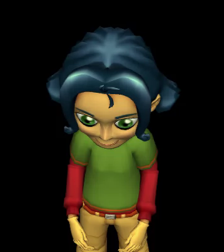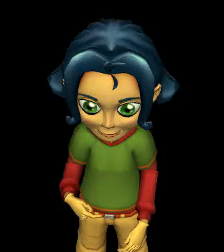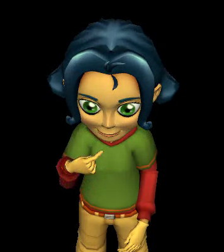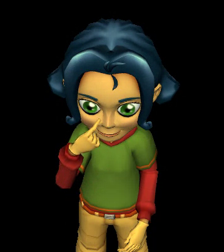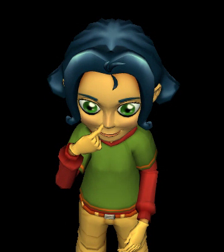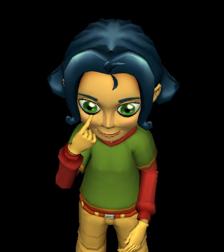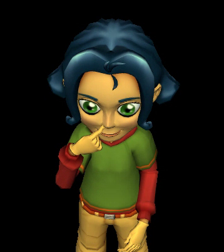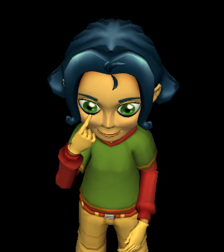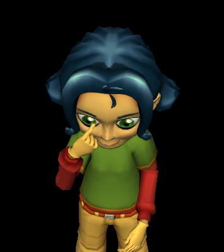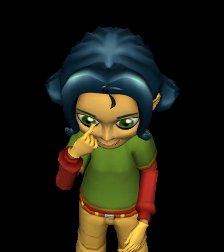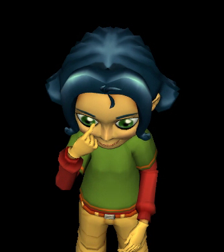يراقب